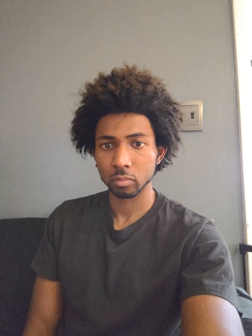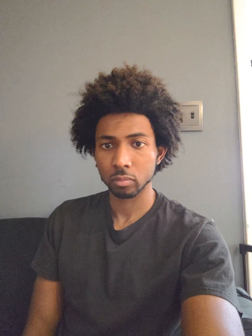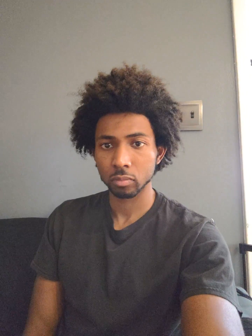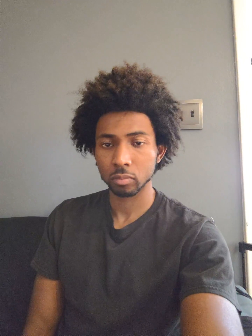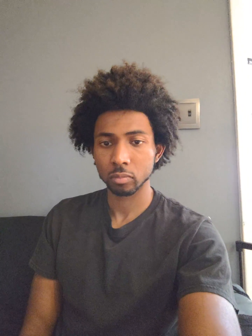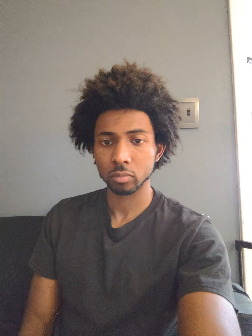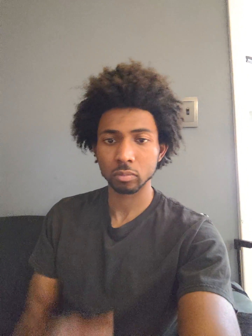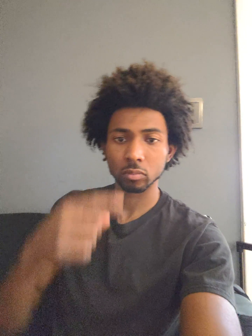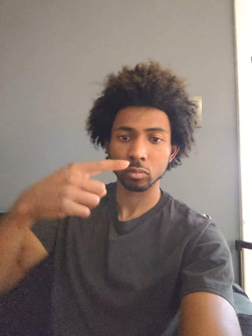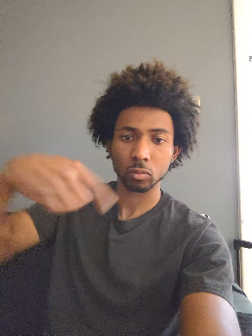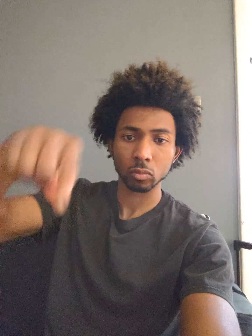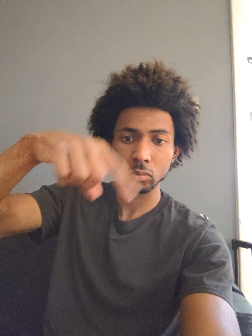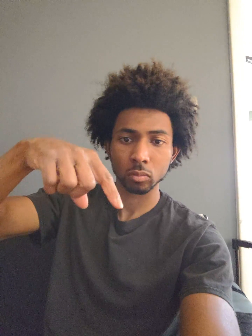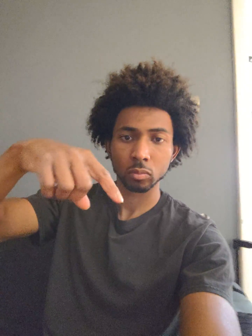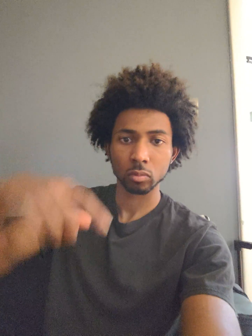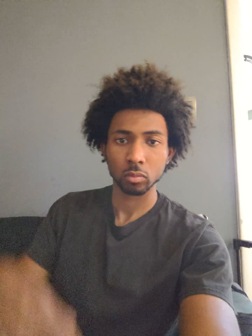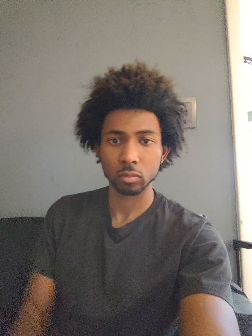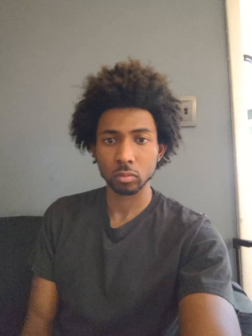around